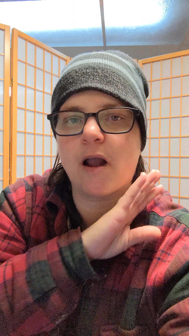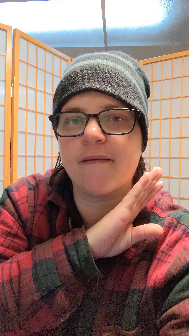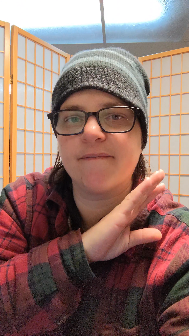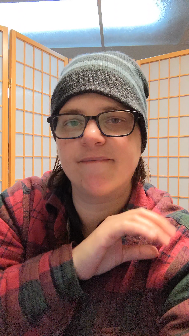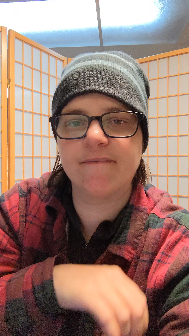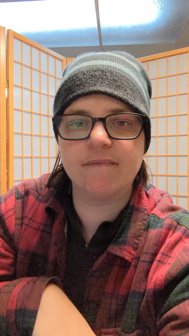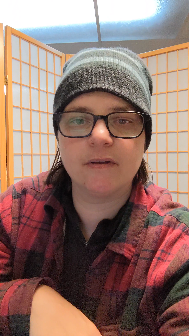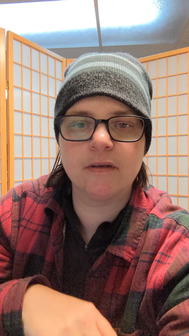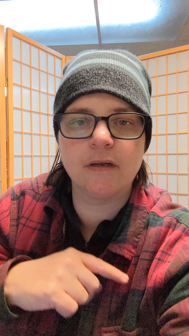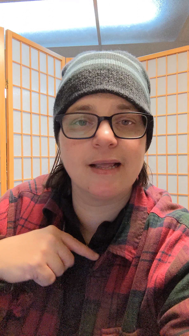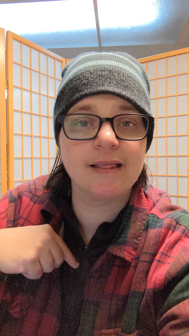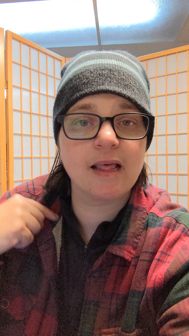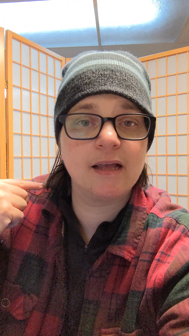necklace